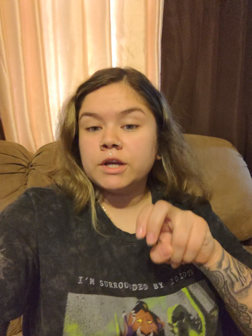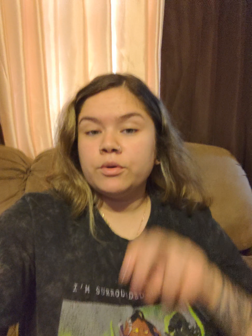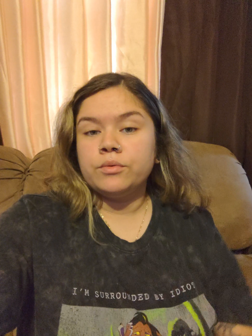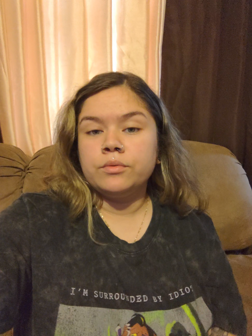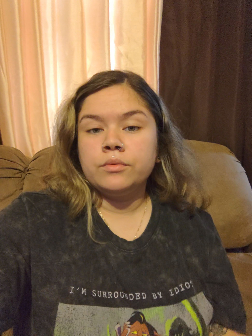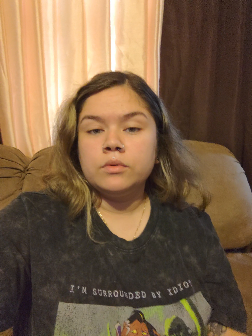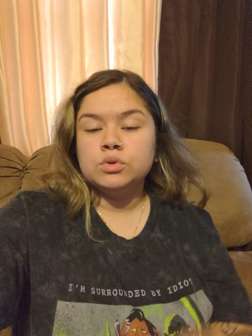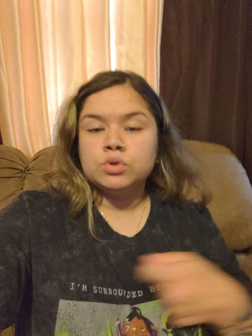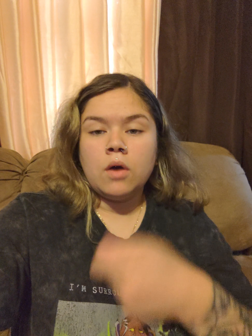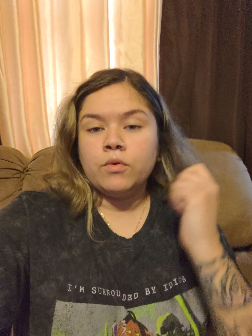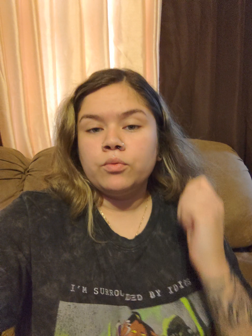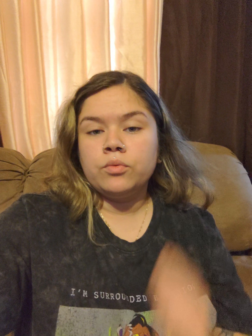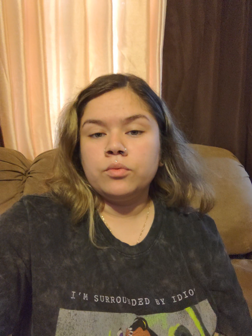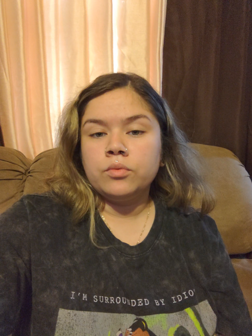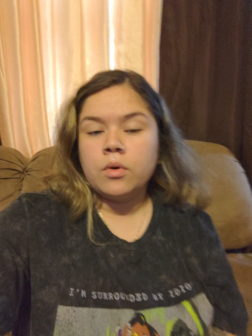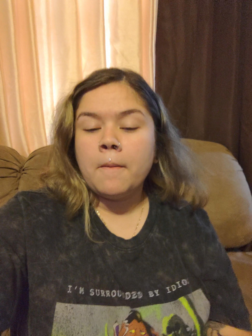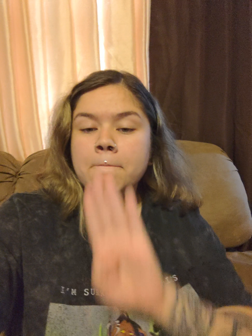shovel